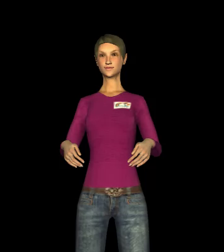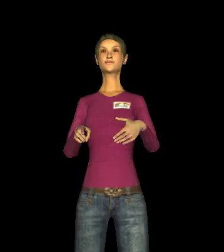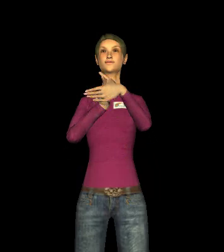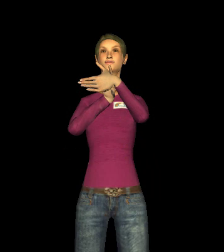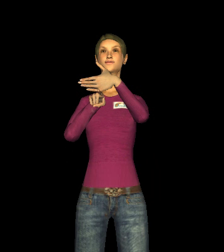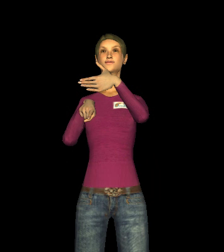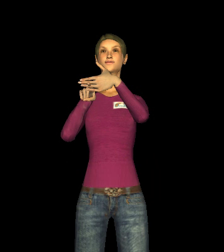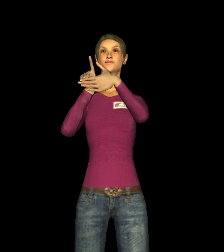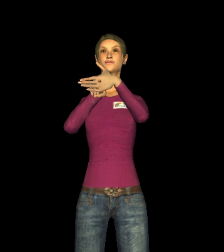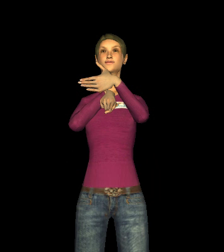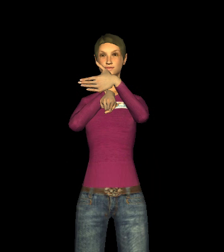يلغي